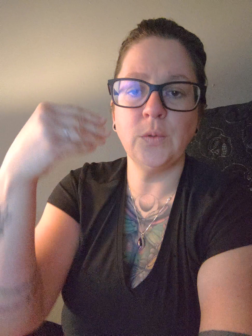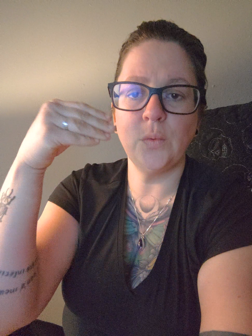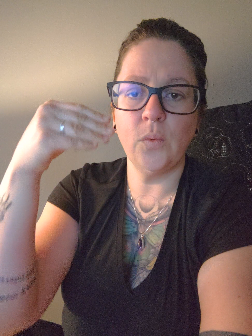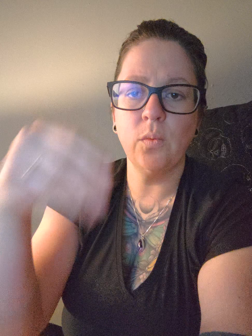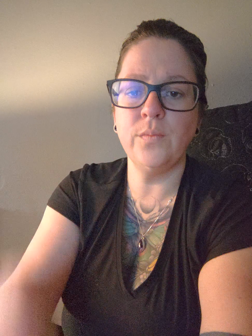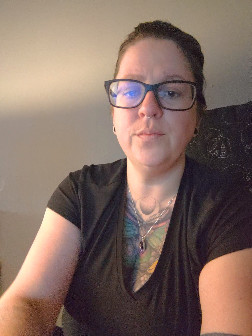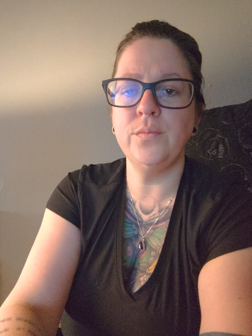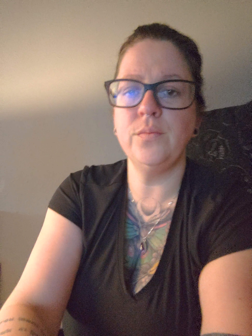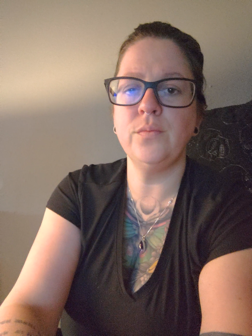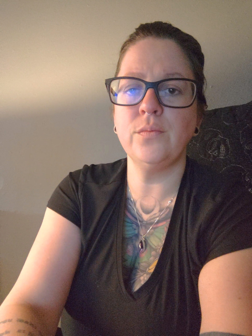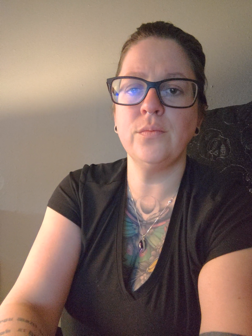store